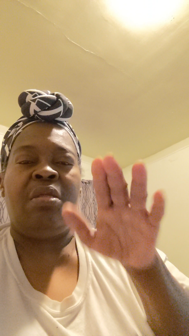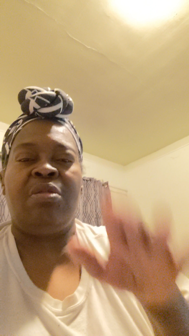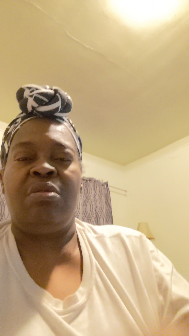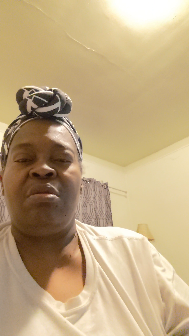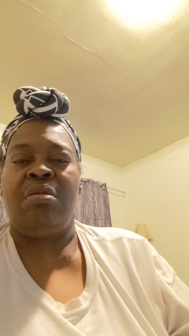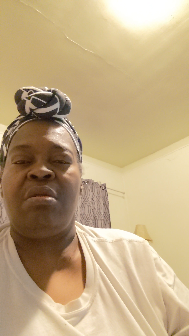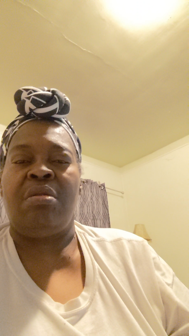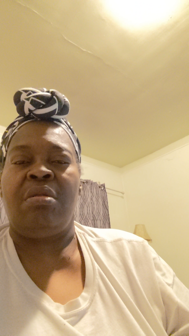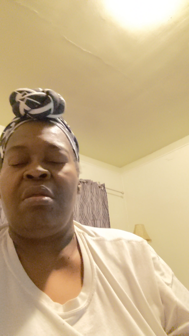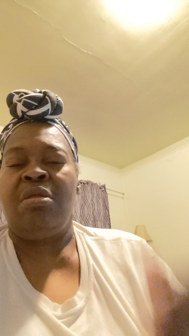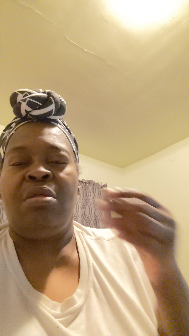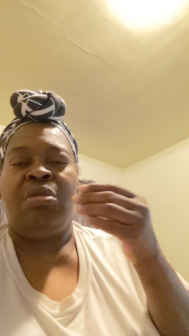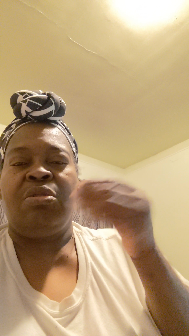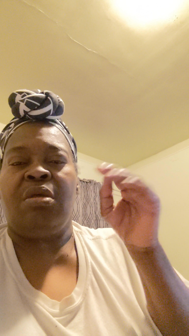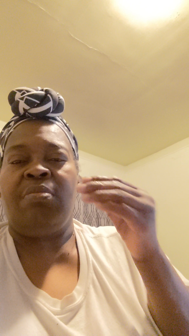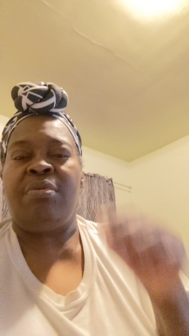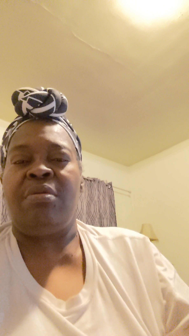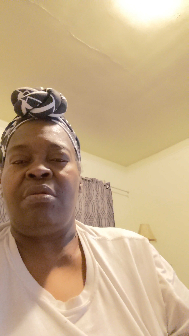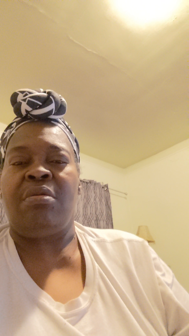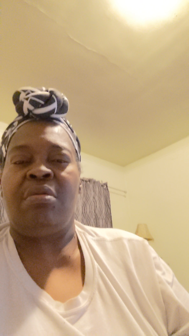shopping